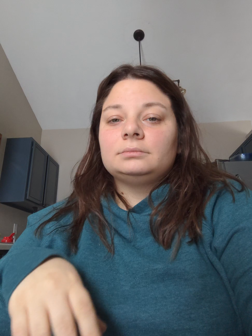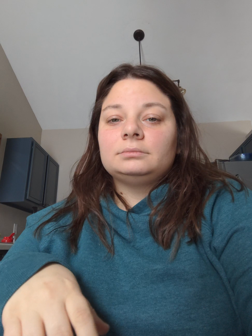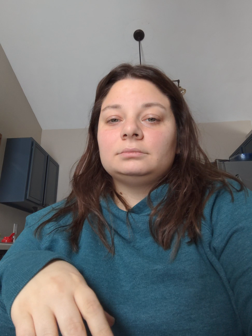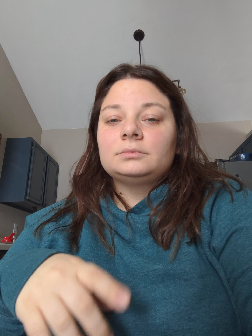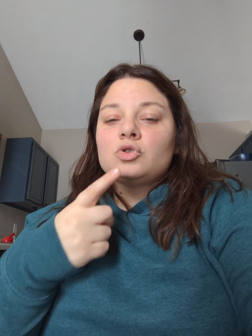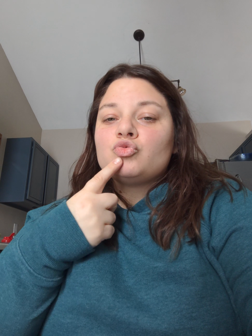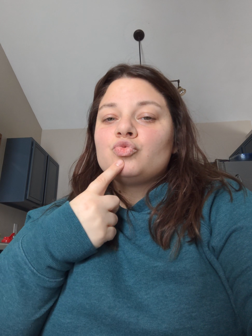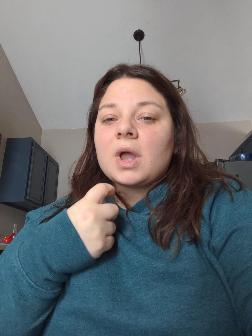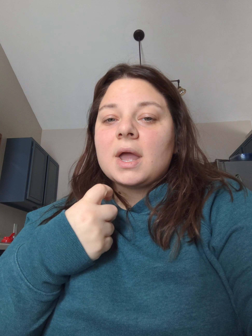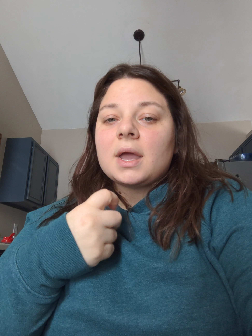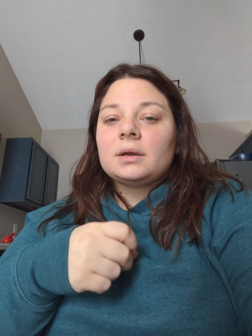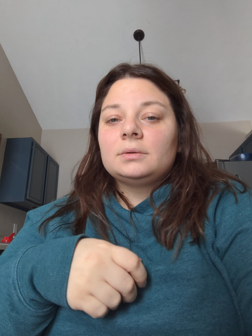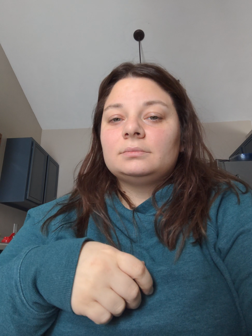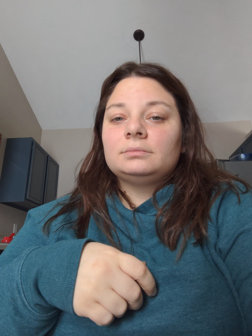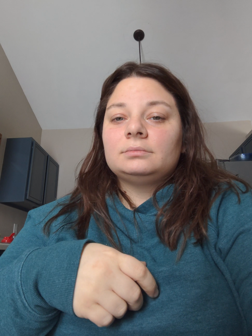red